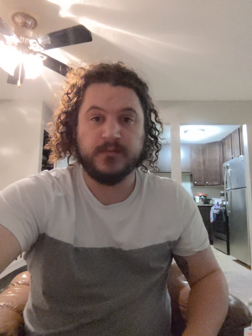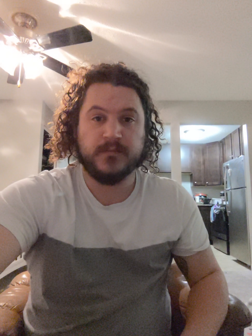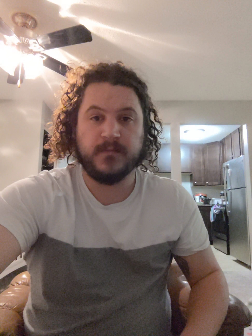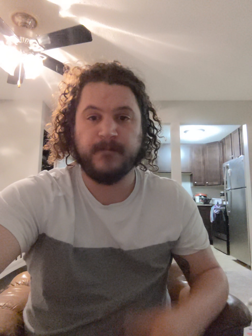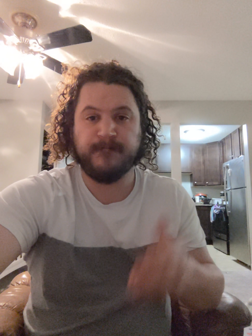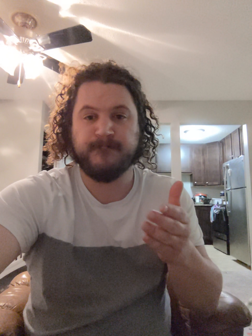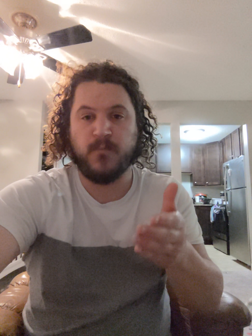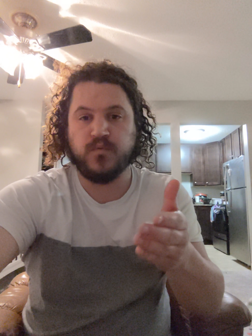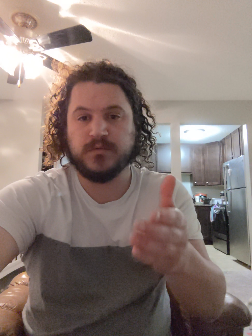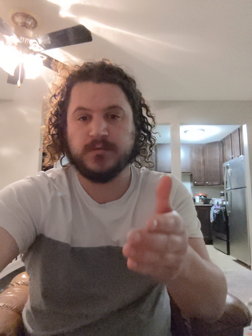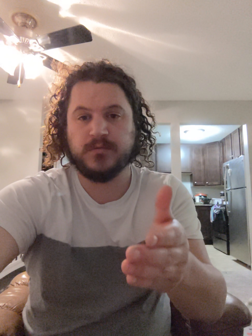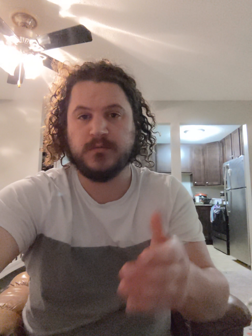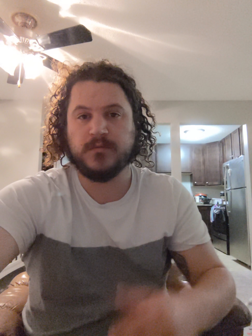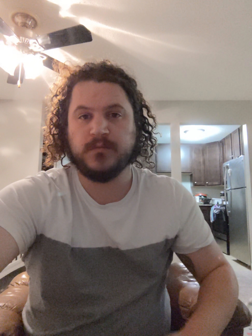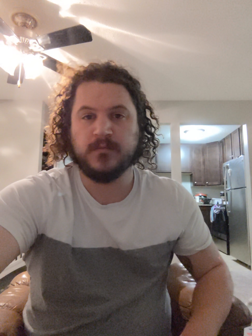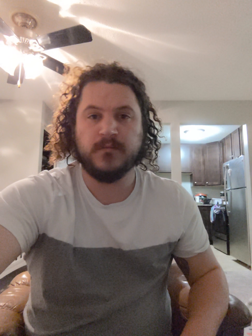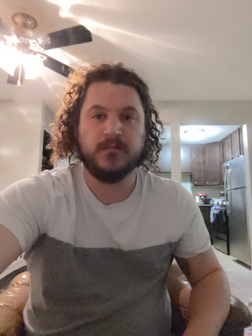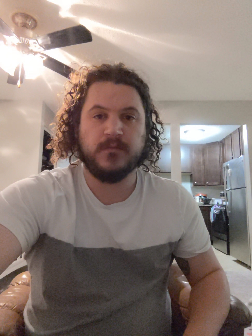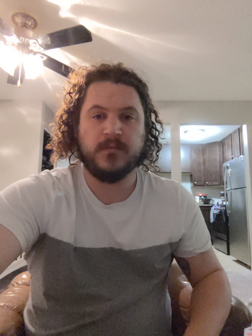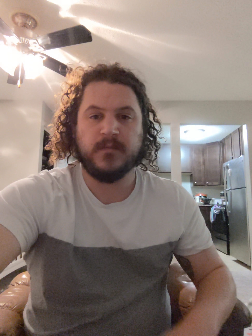boat